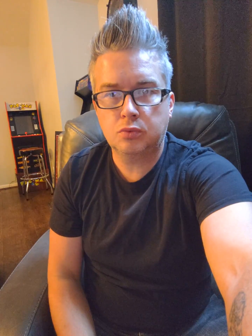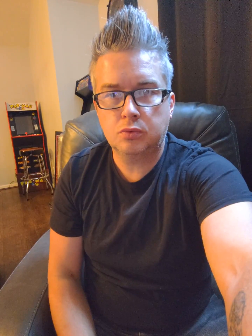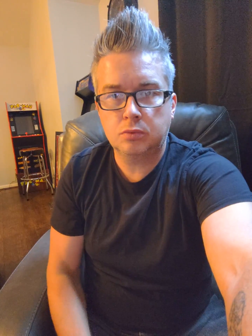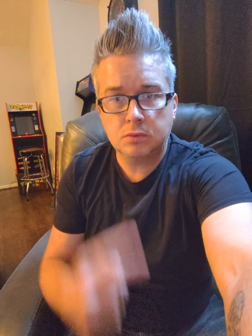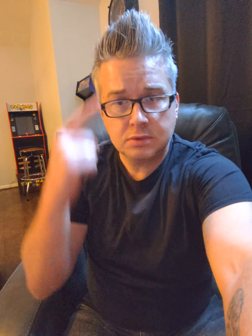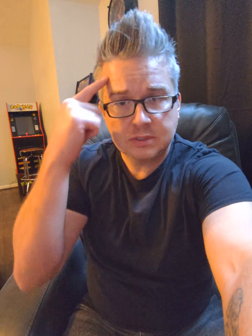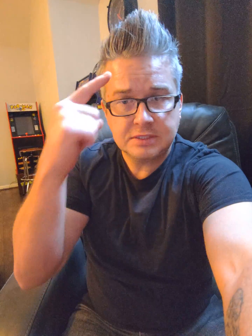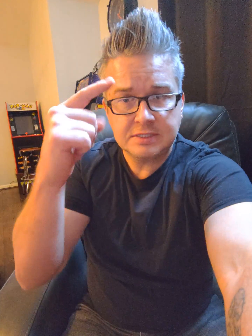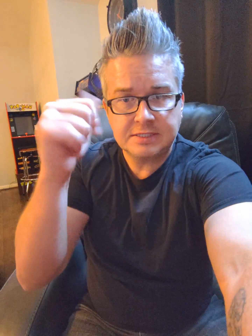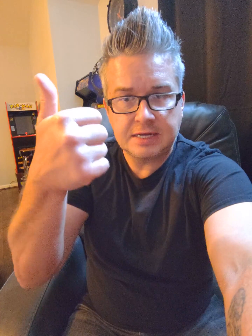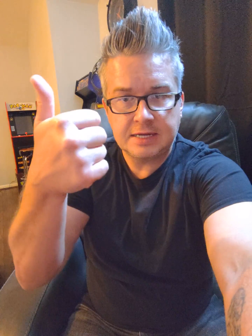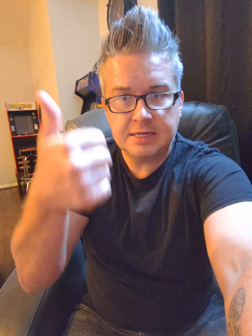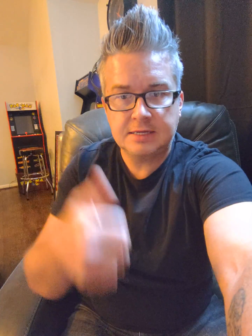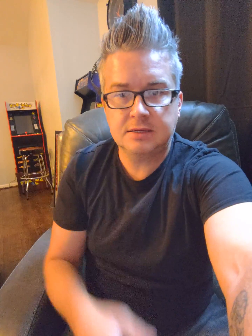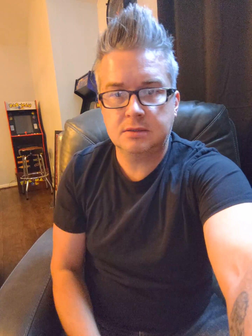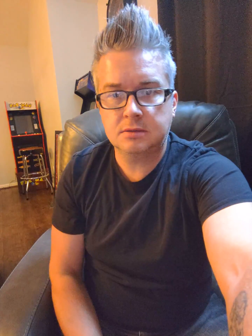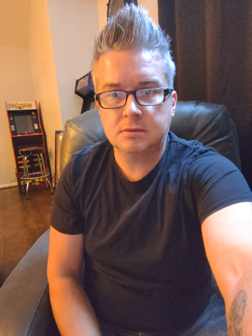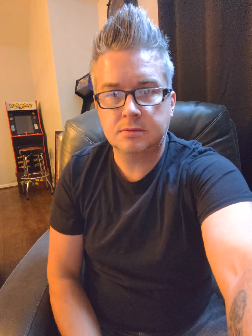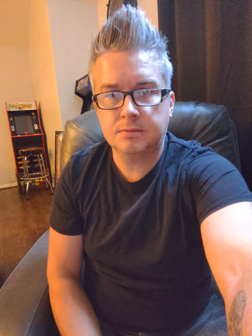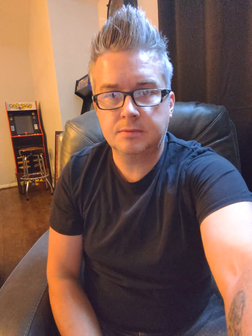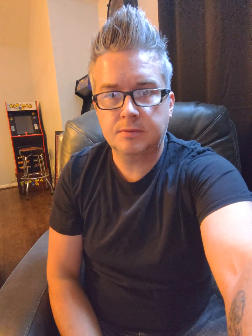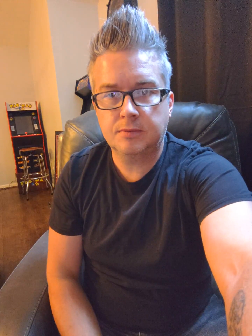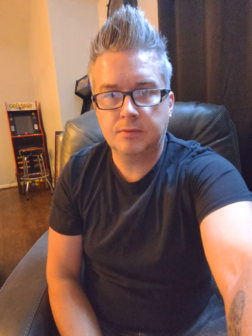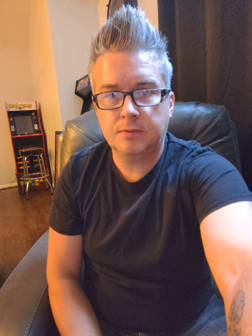dime